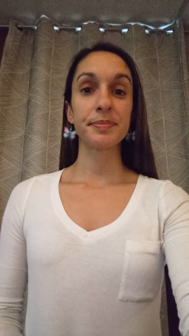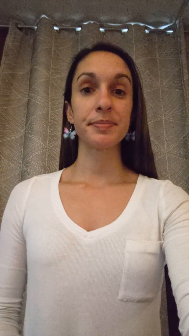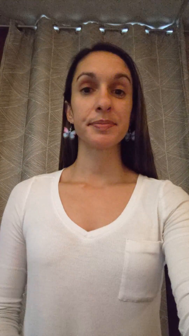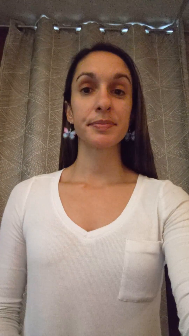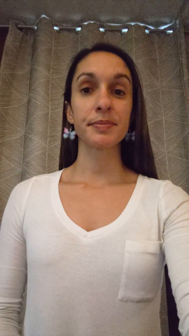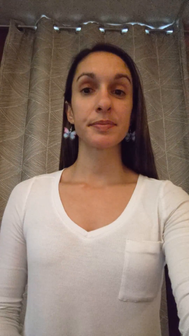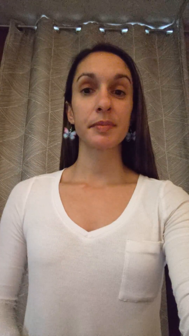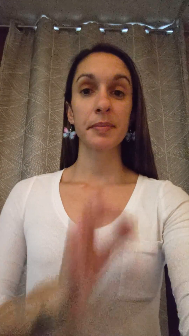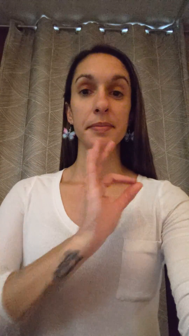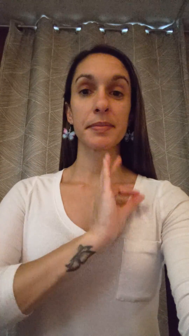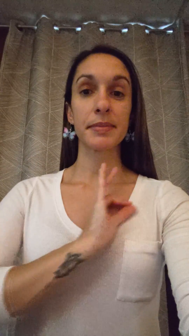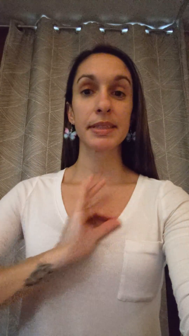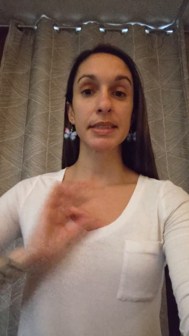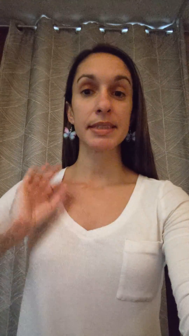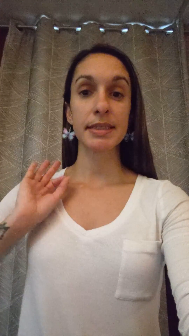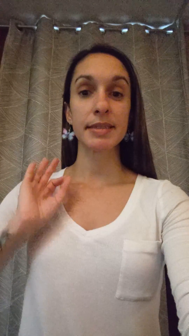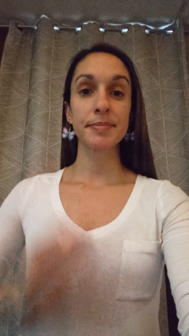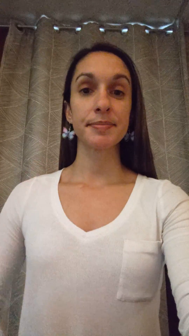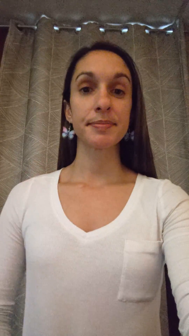beads